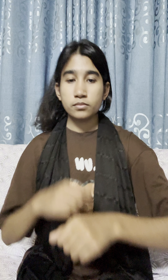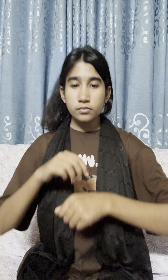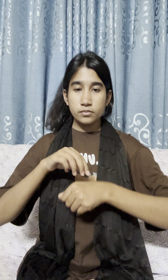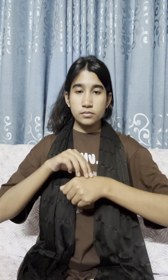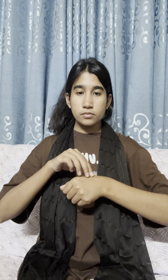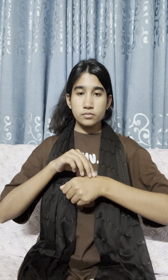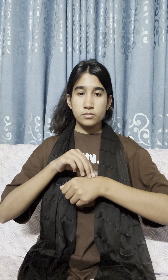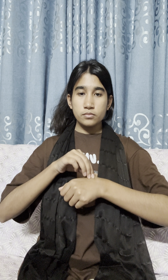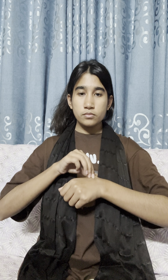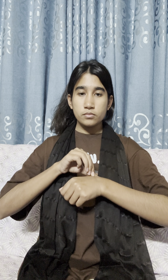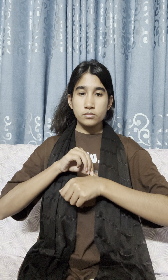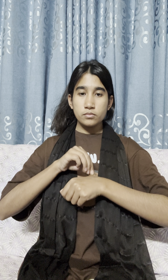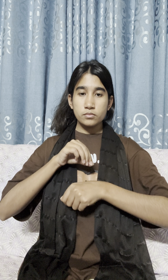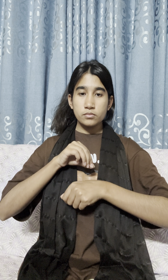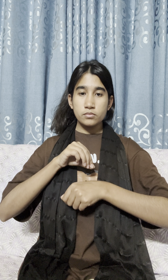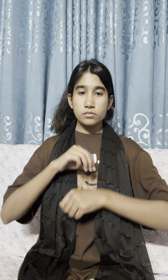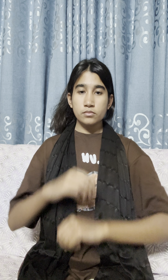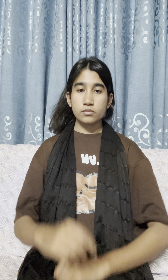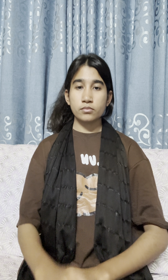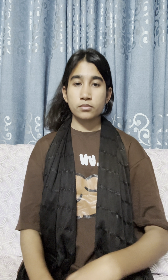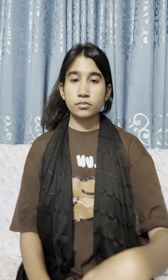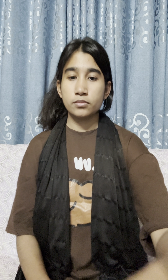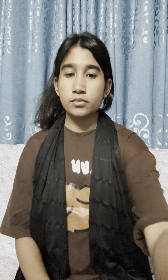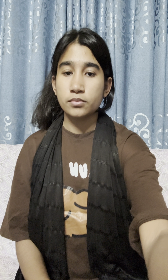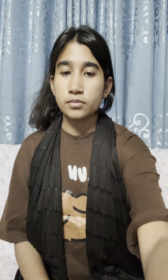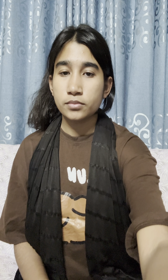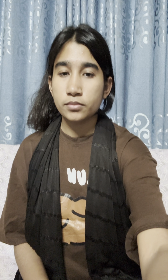চামড়া